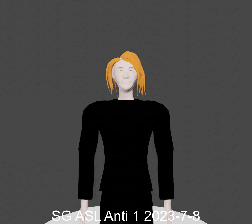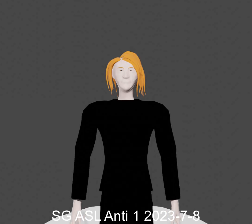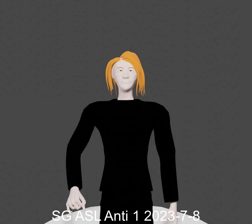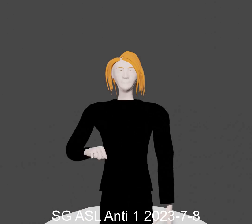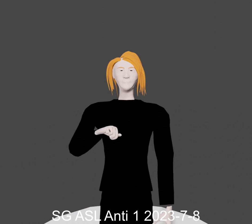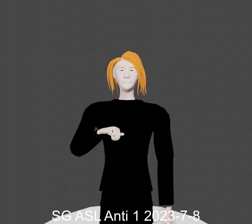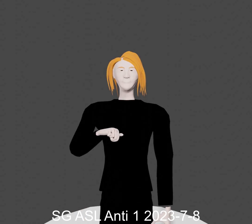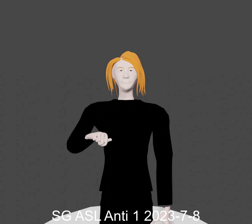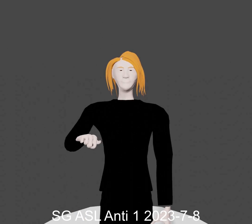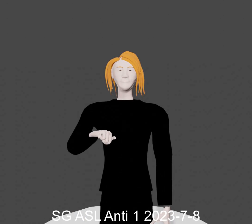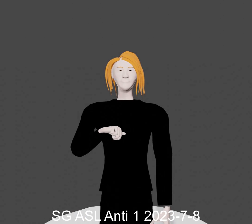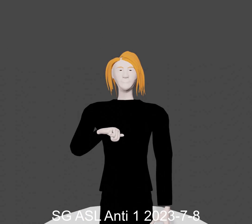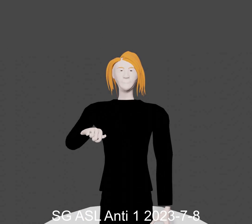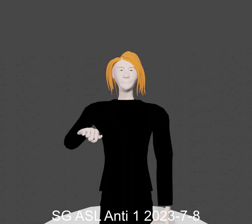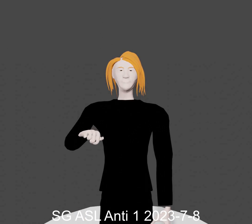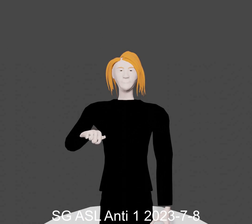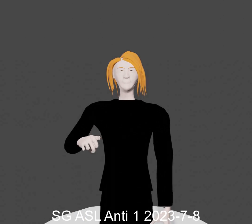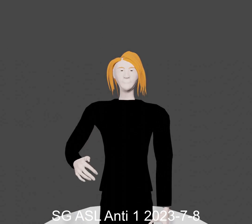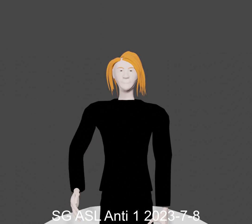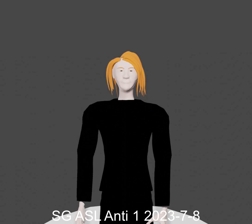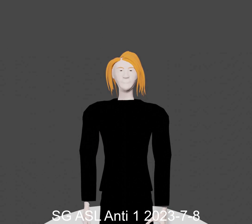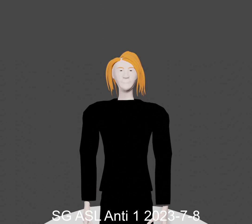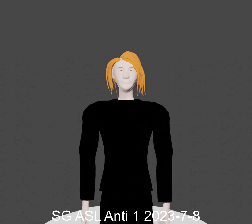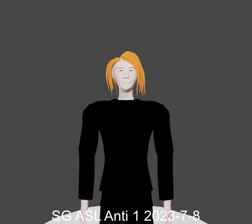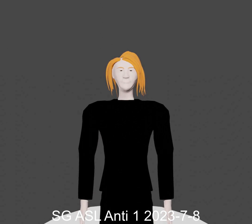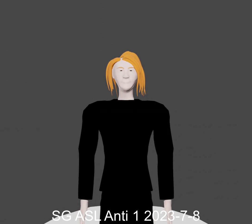Anti